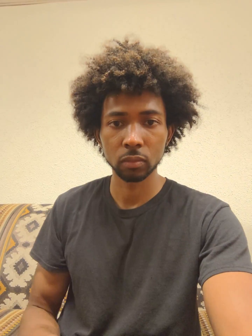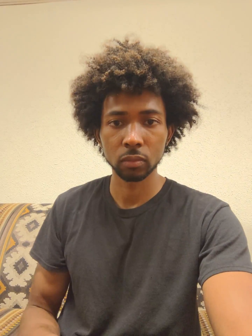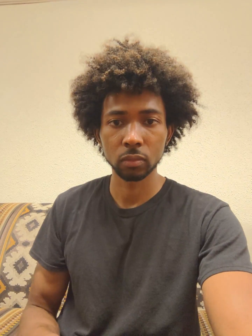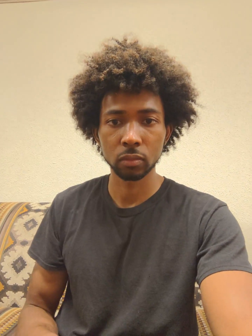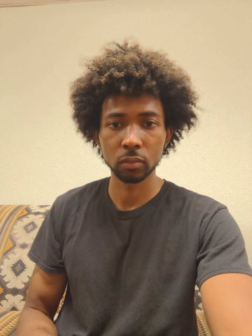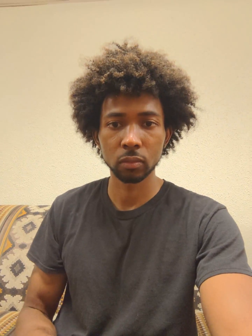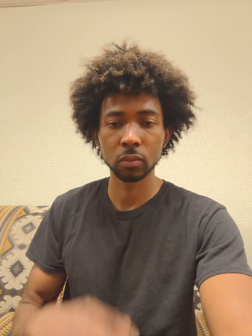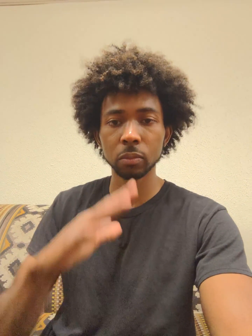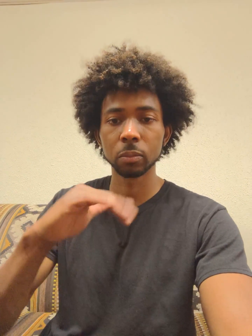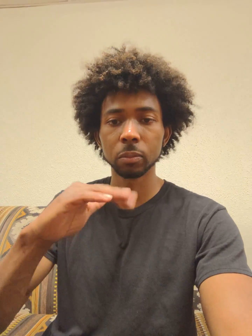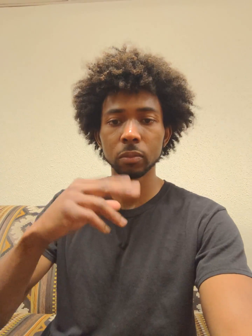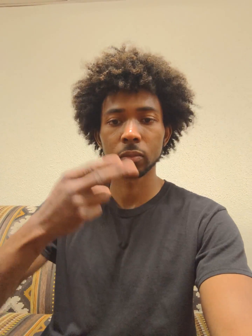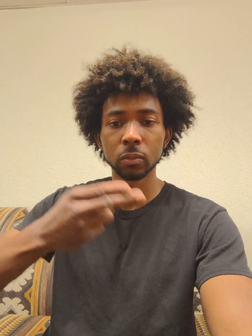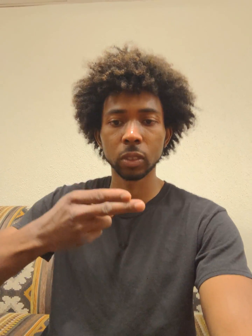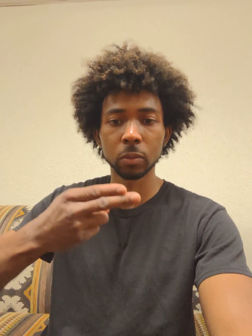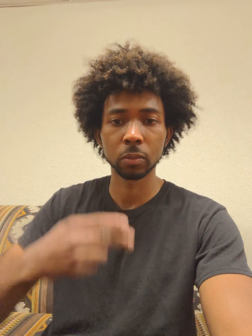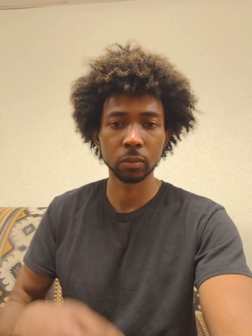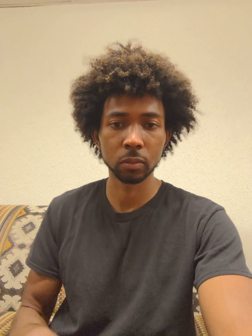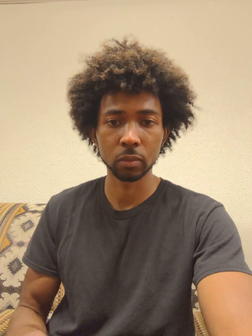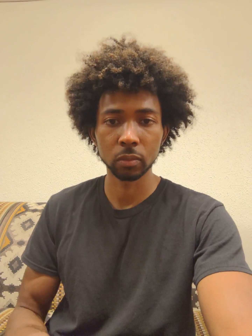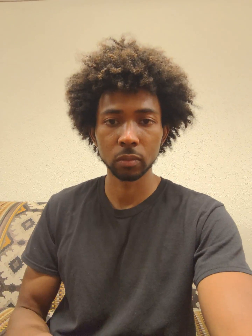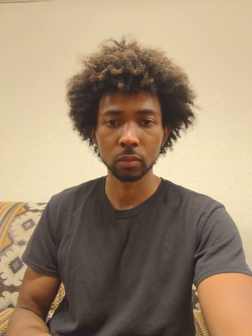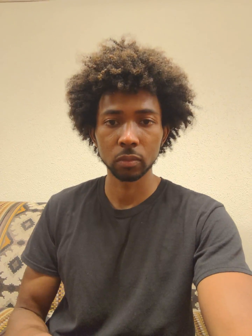pet's name